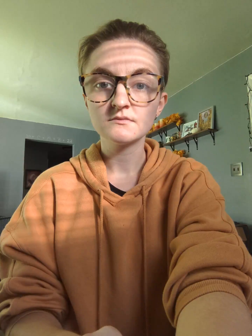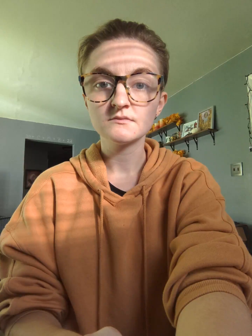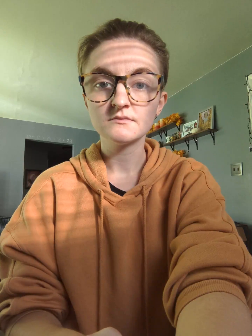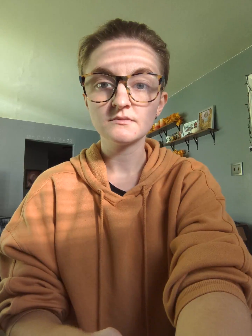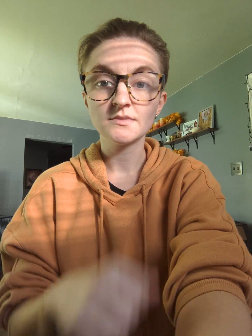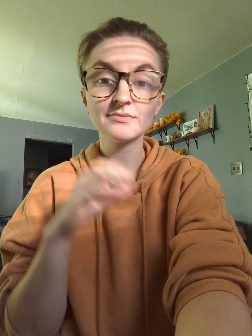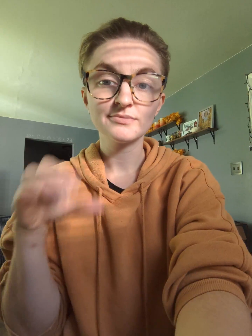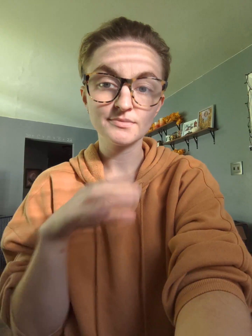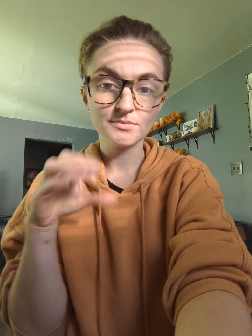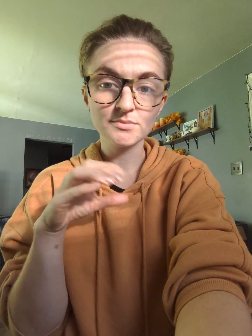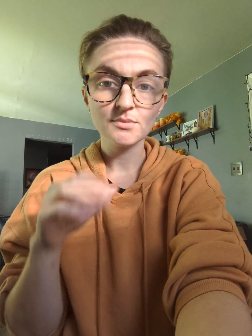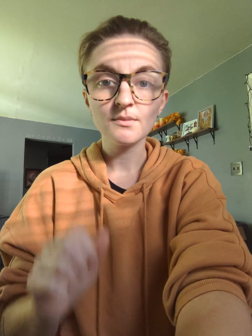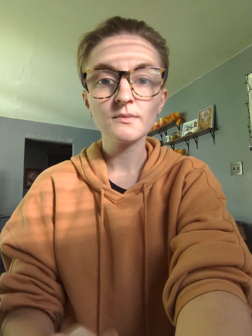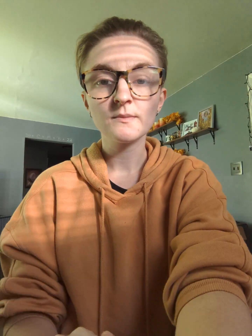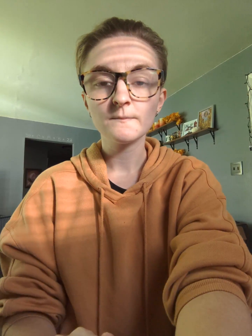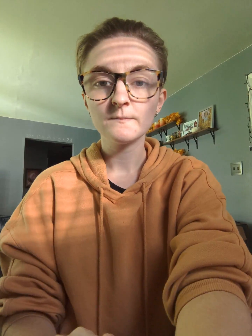does